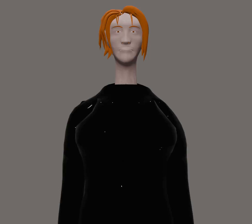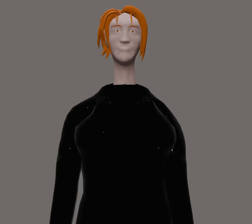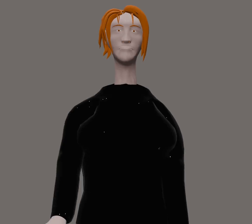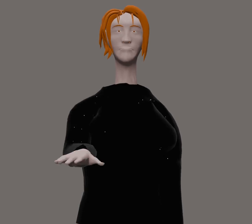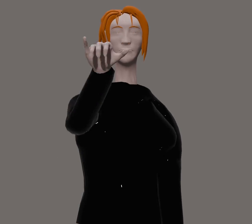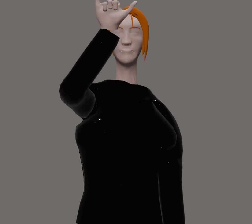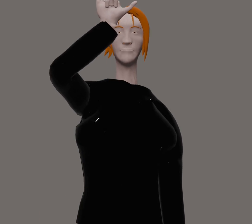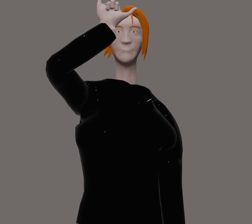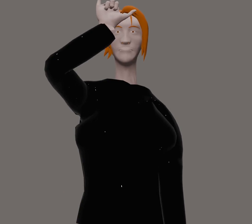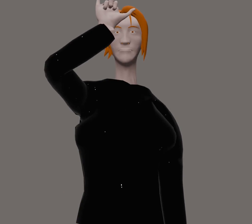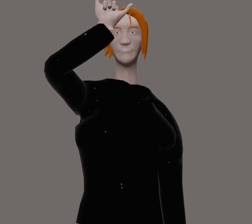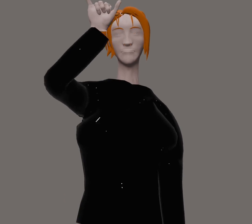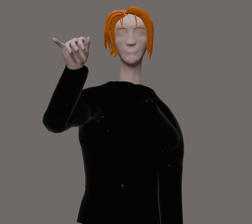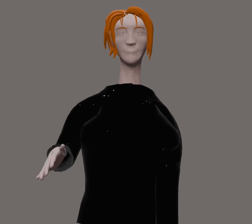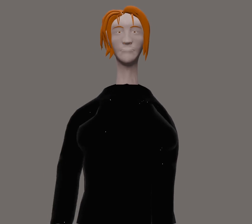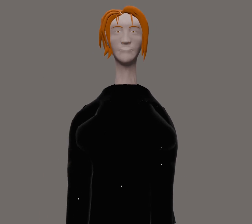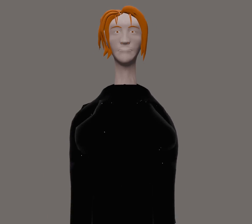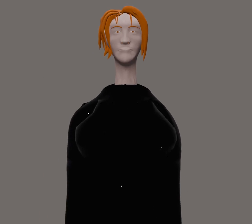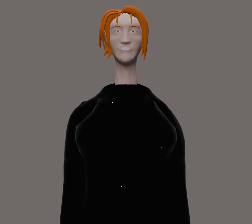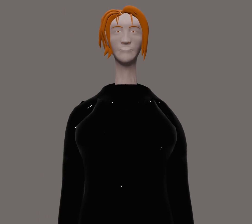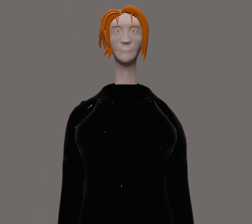Bison